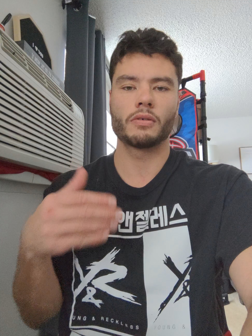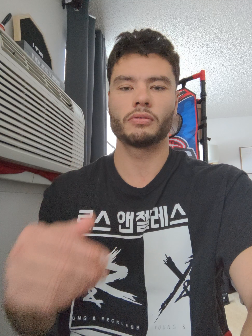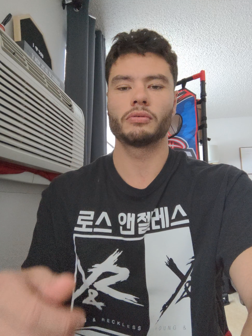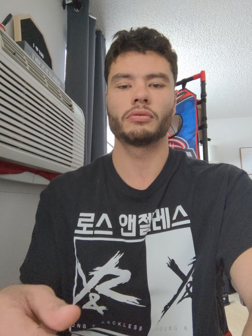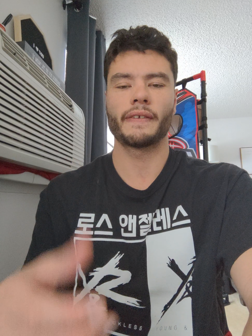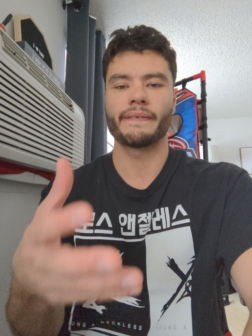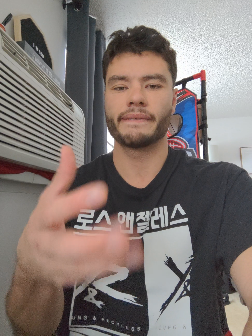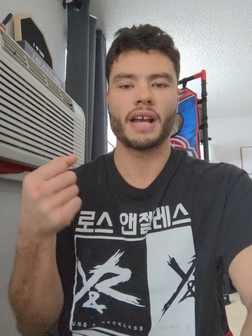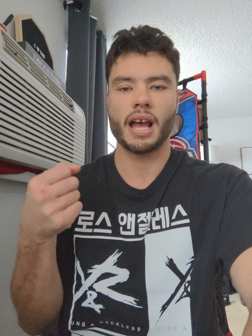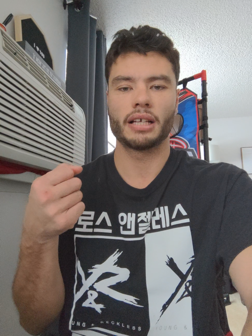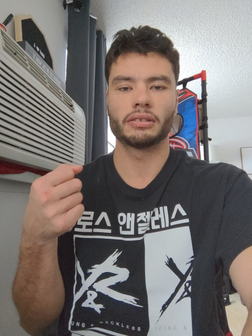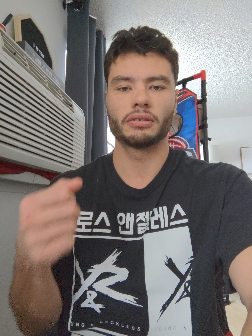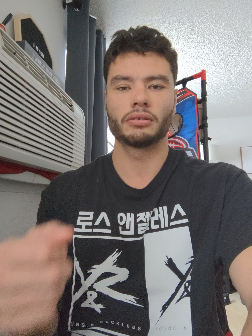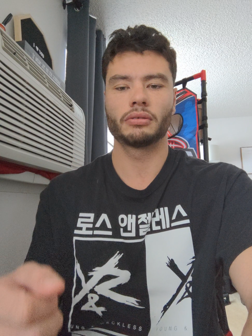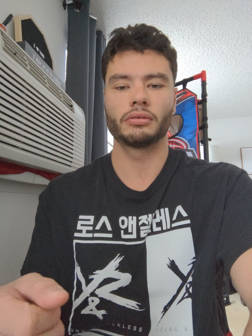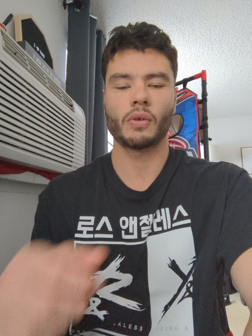fast